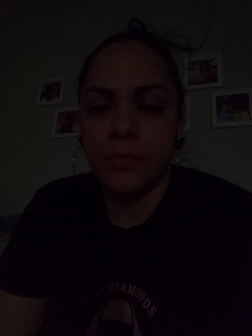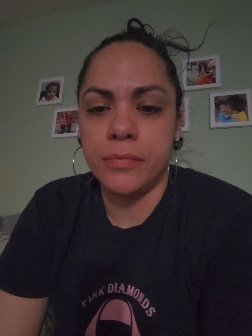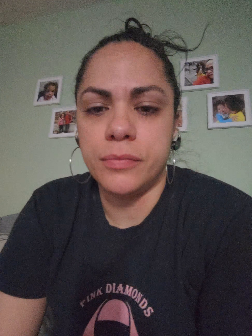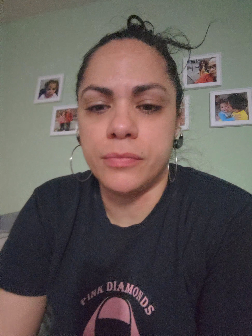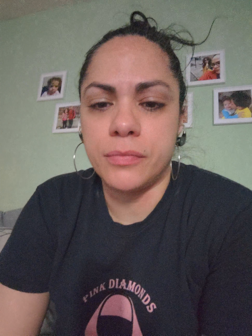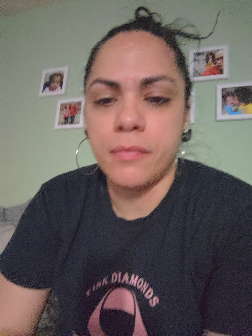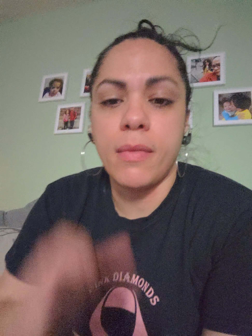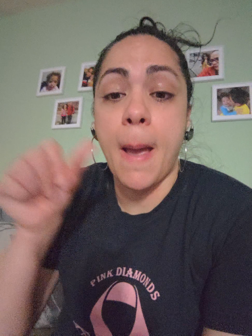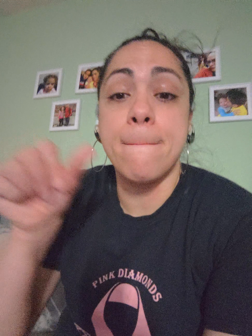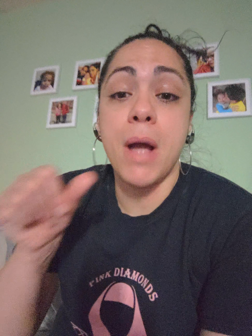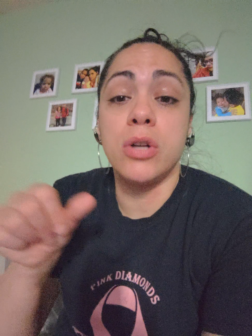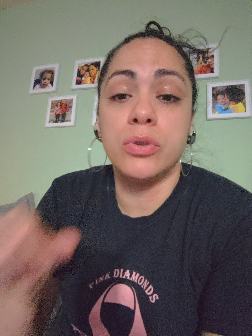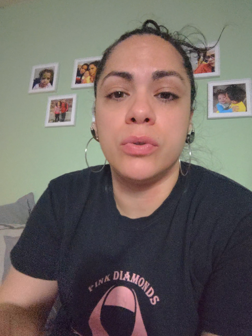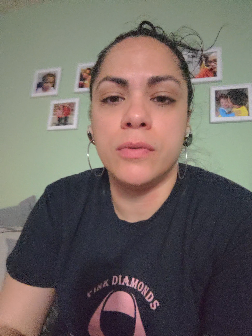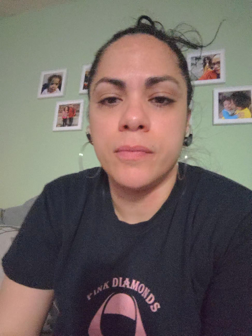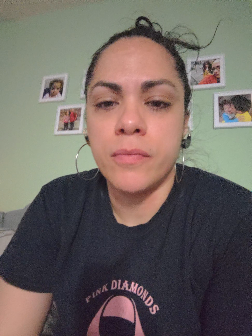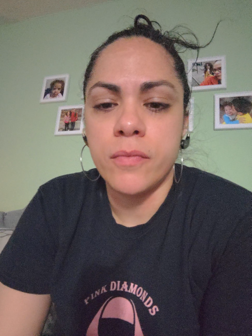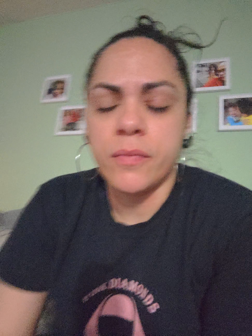puzzle